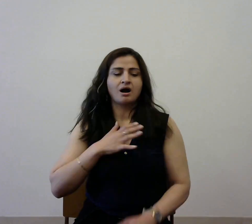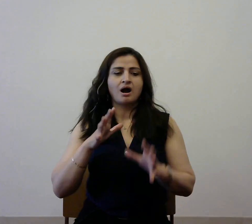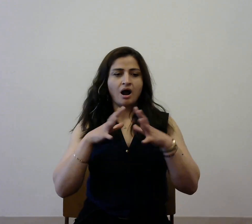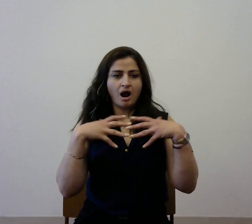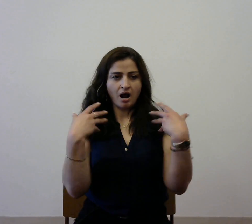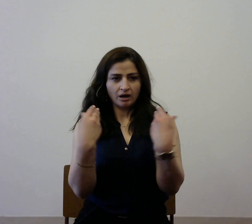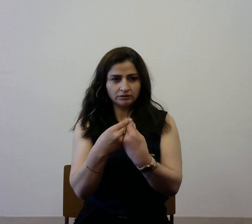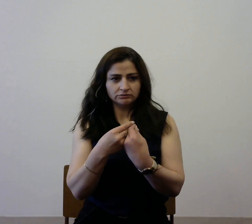ailə